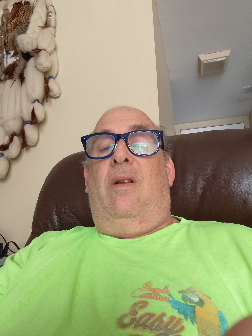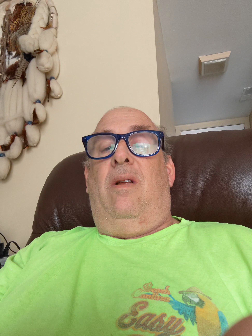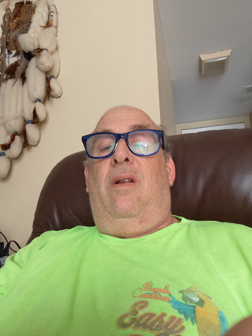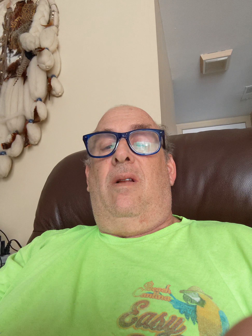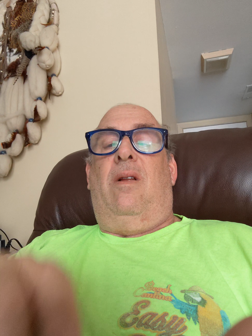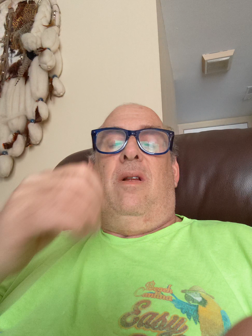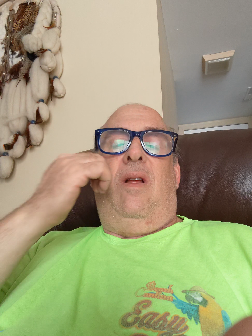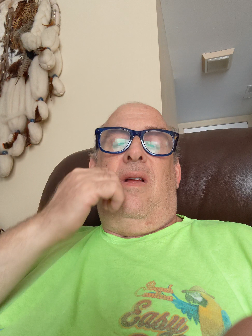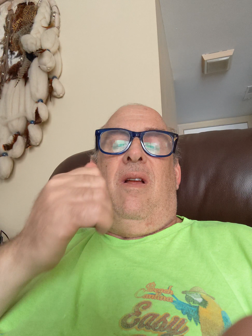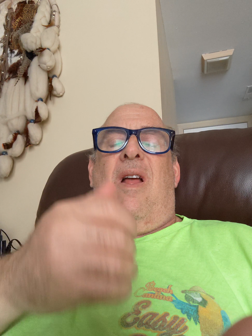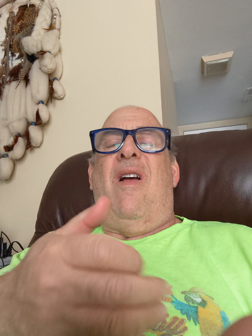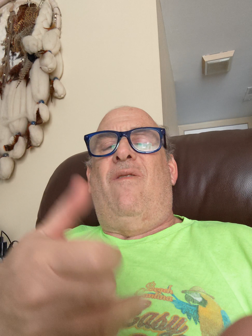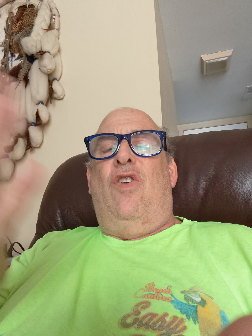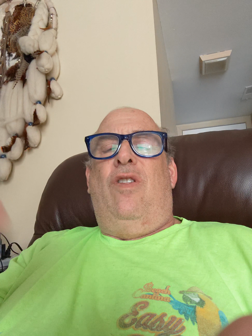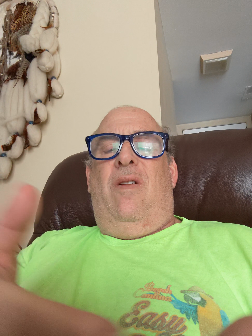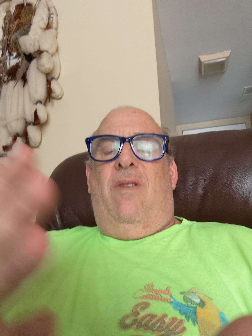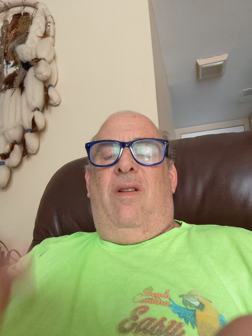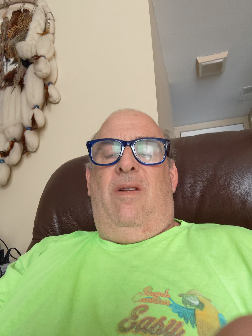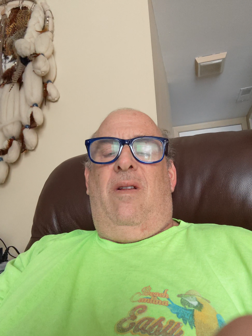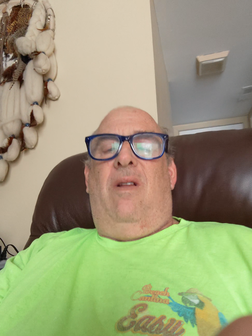every